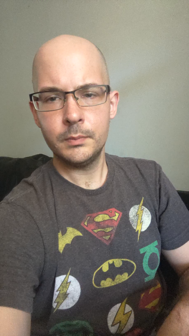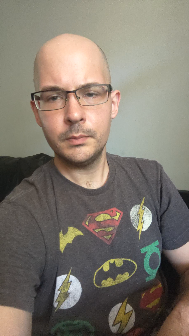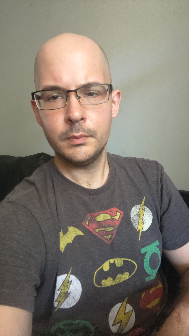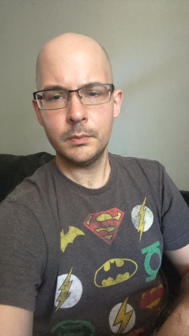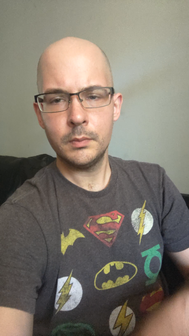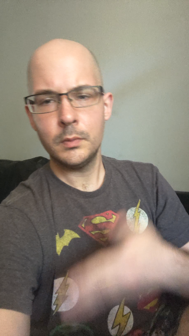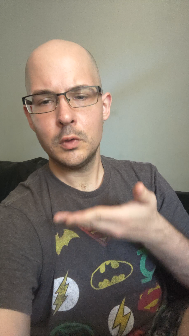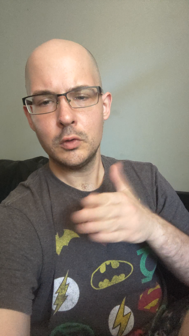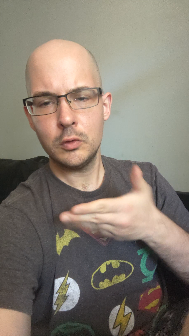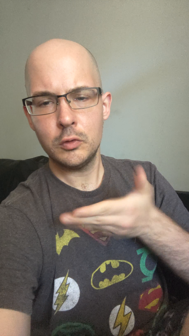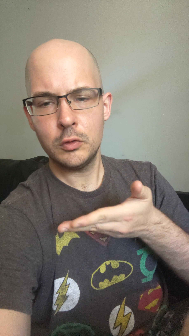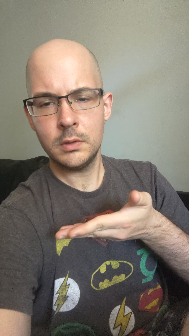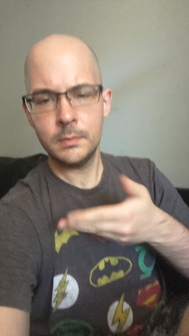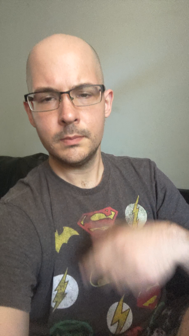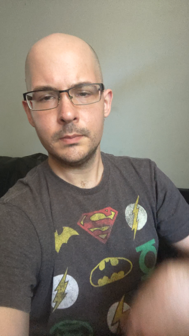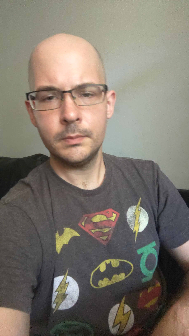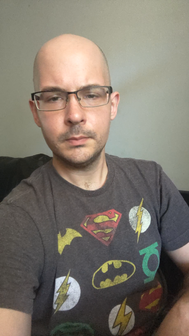cook